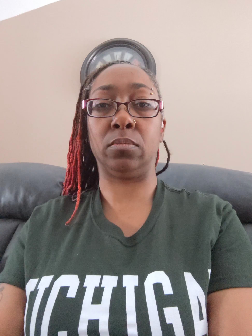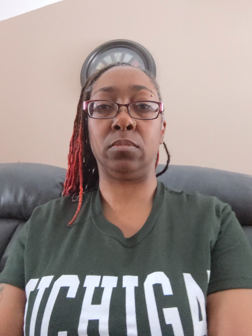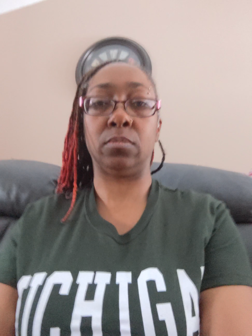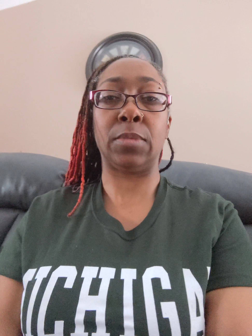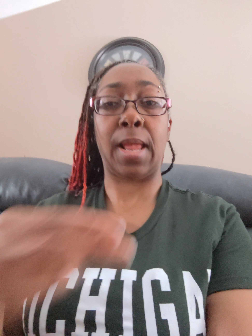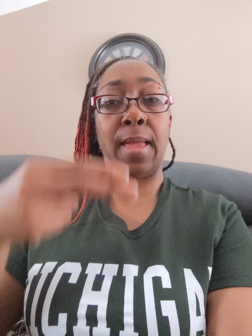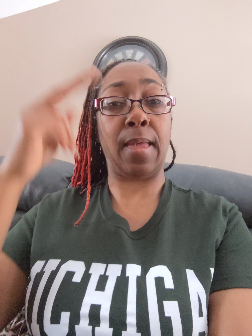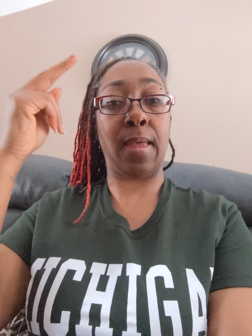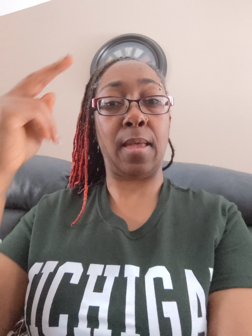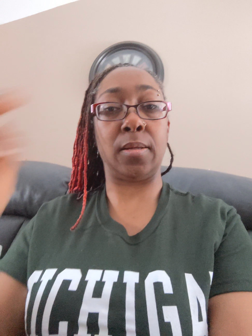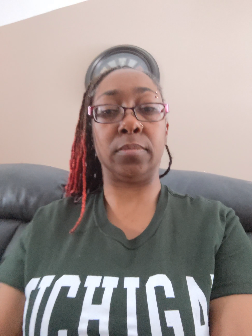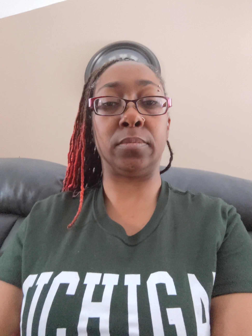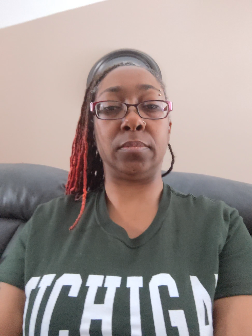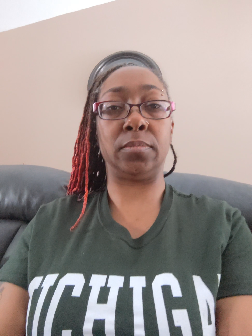high